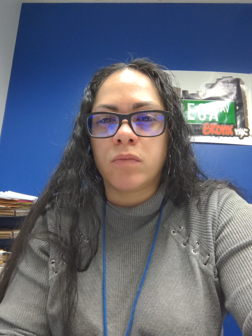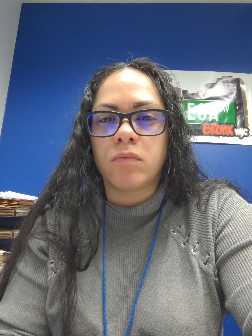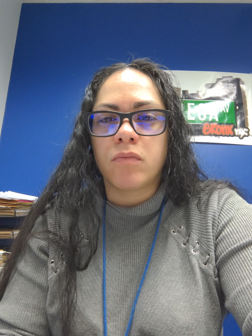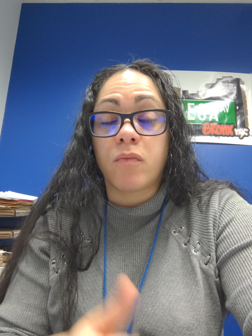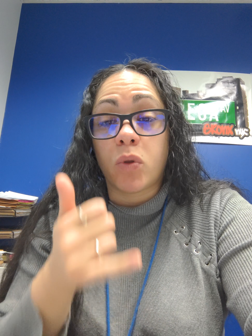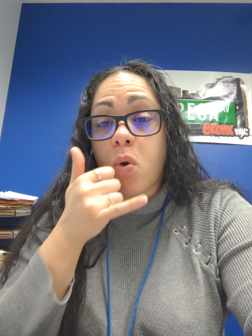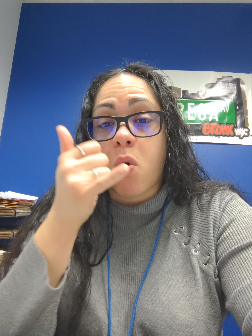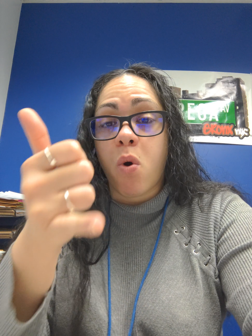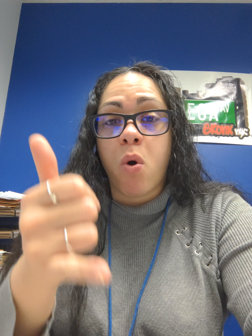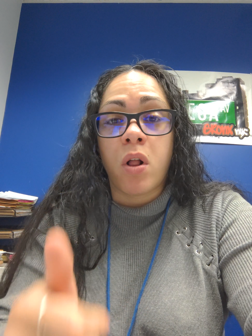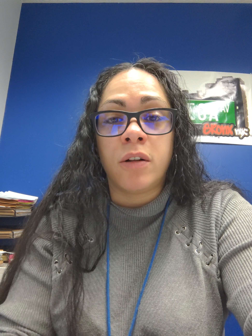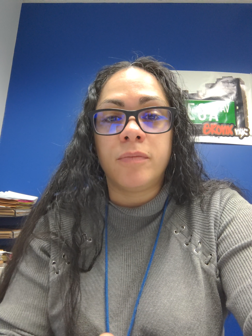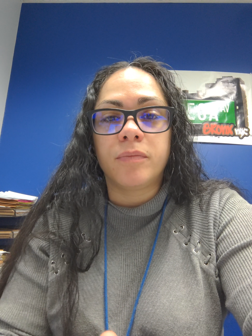call on the phone